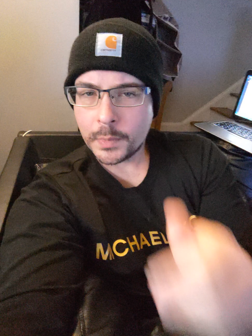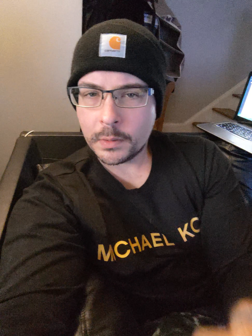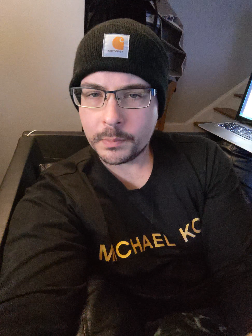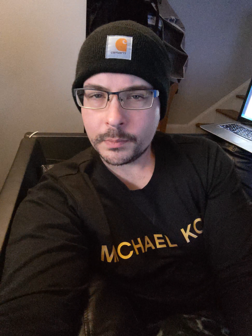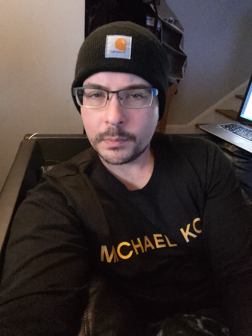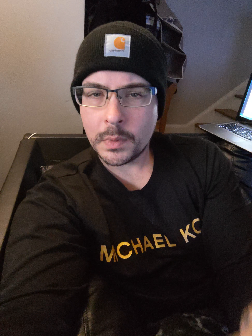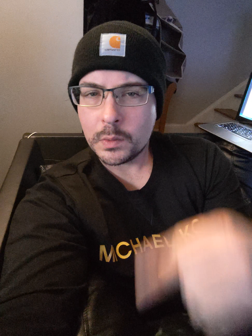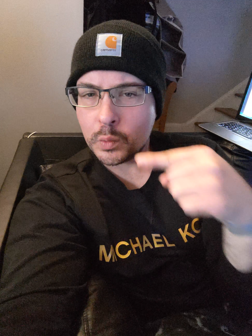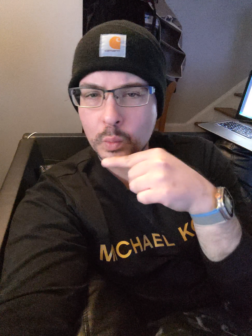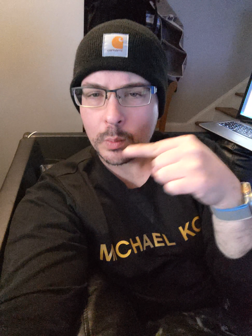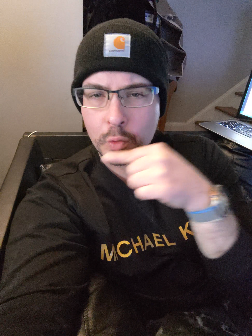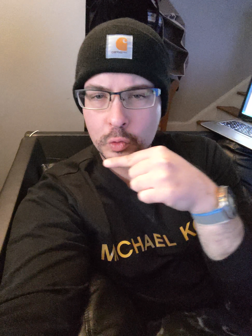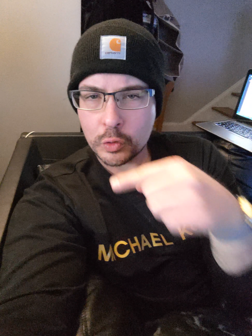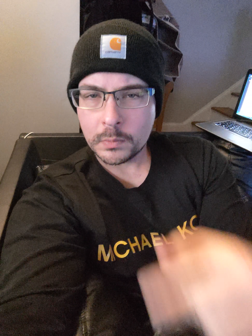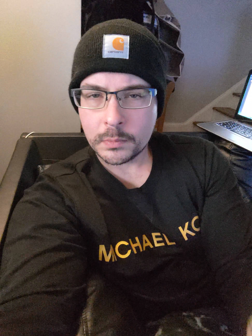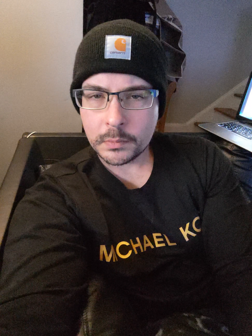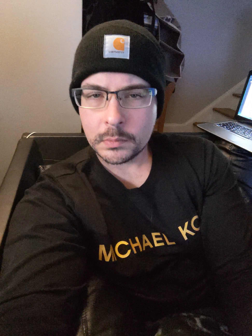toothbrush